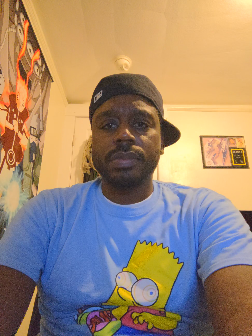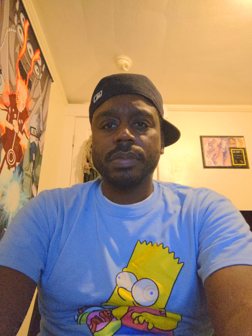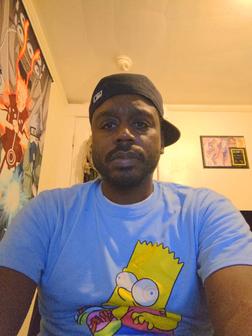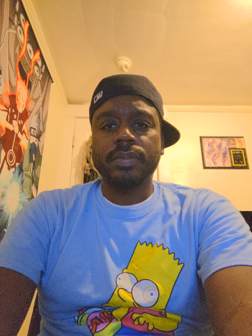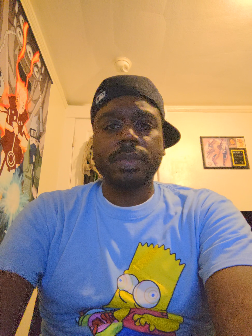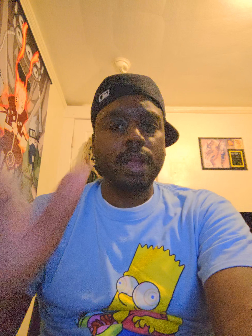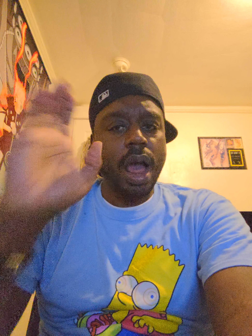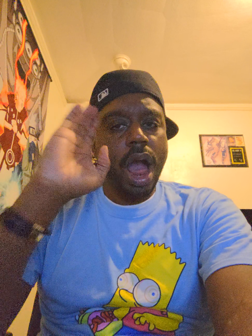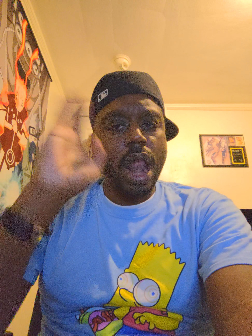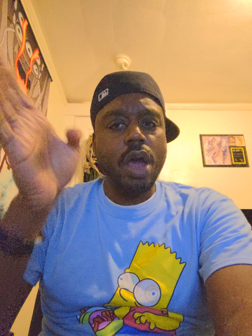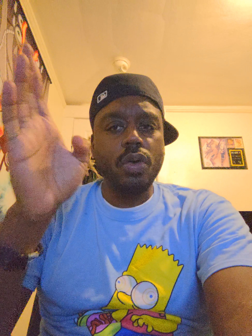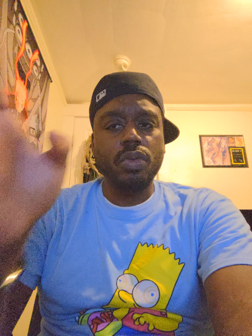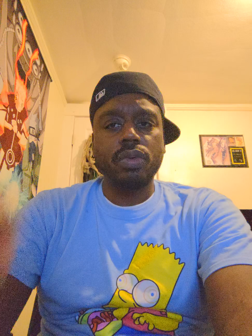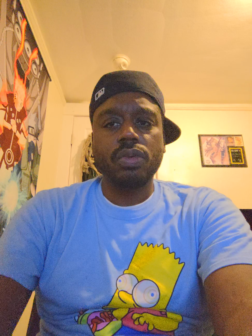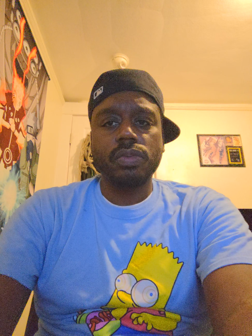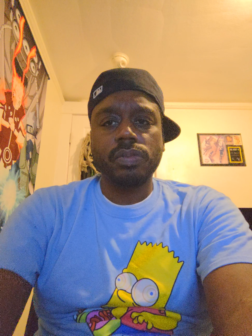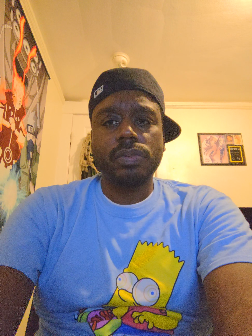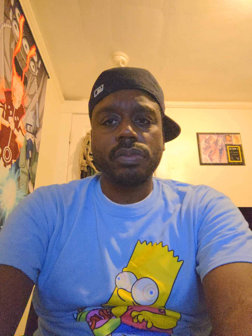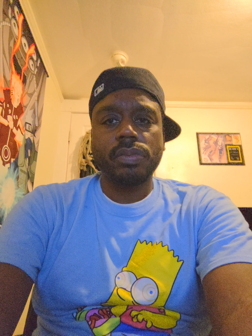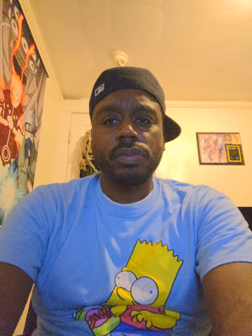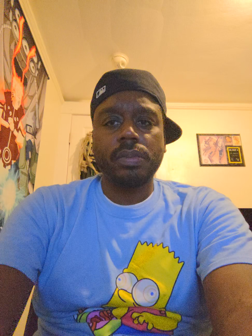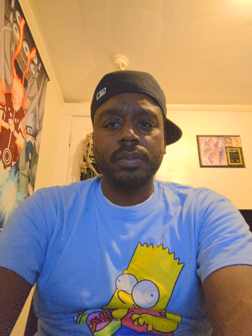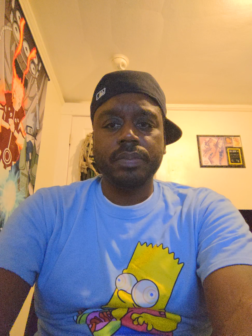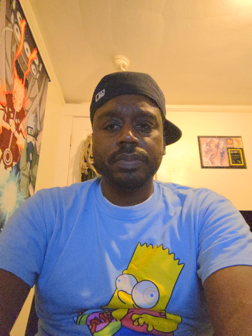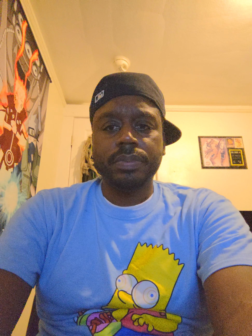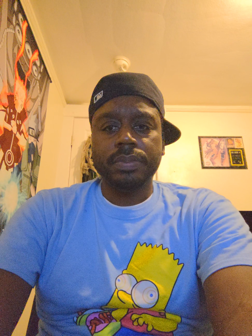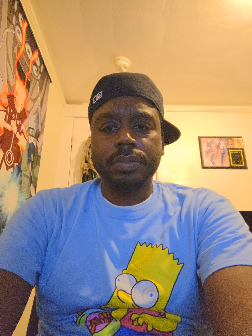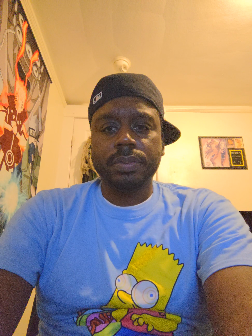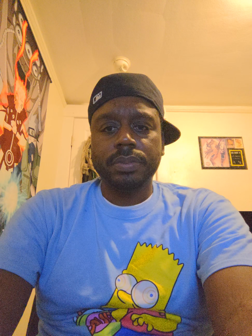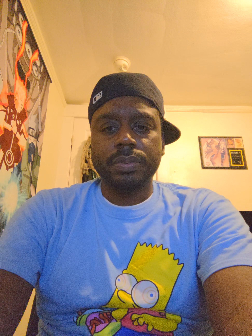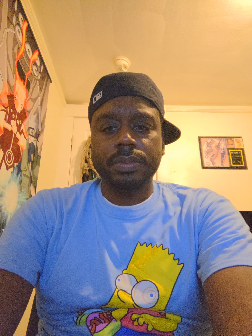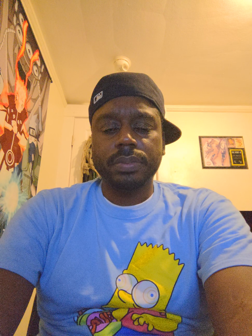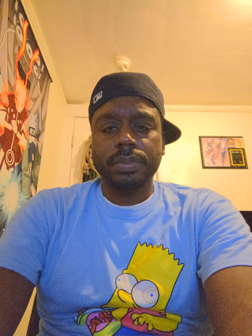hello